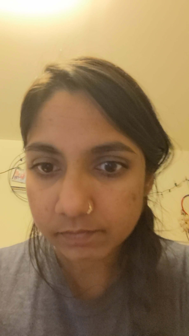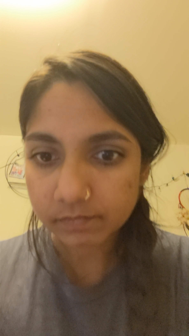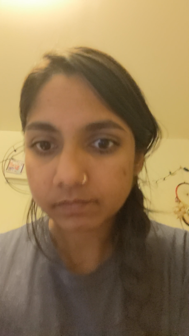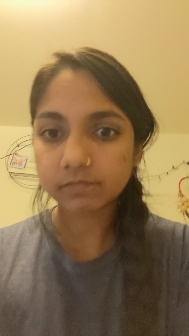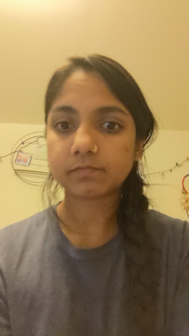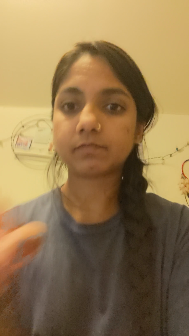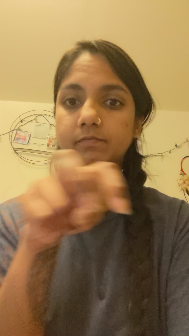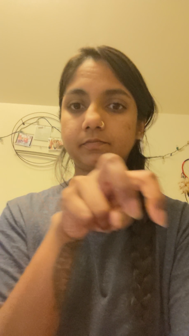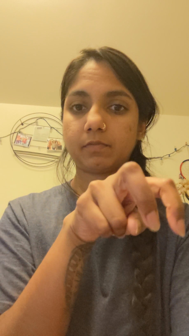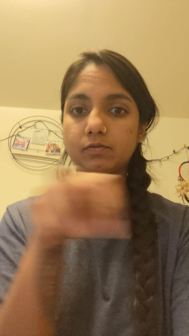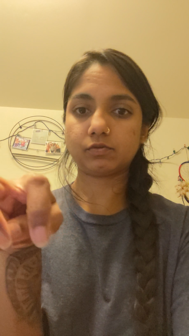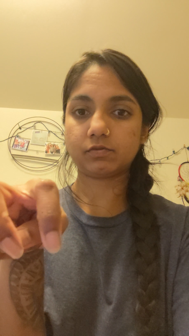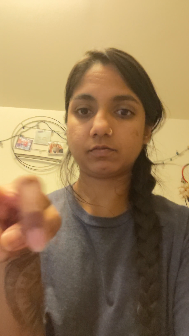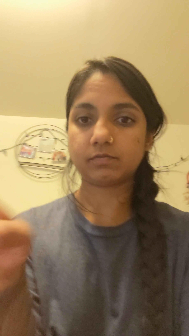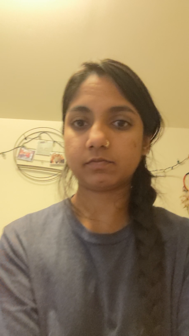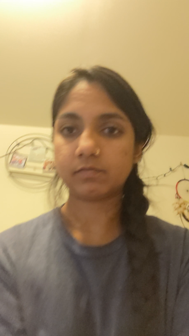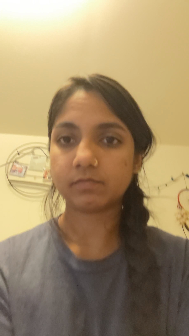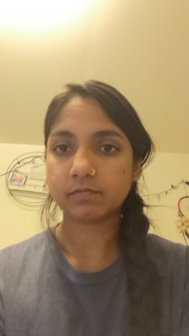bench